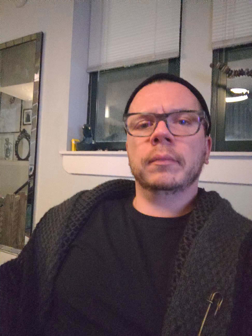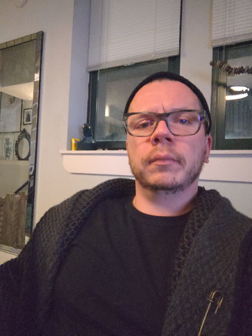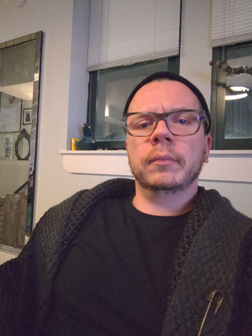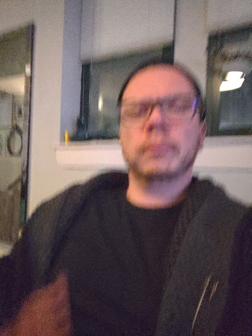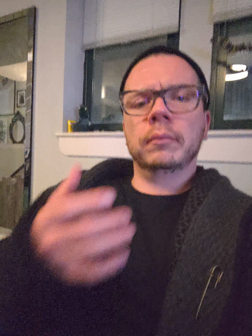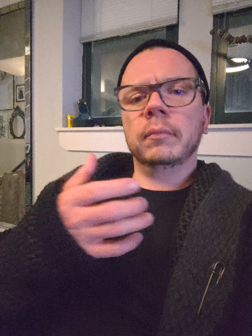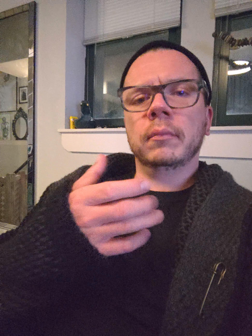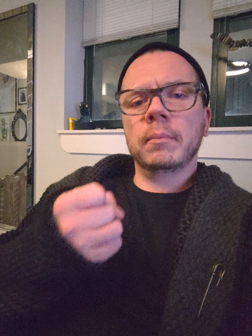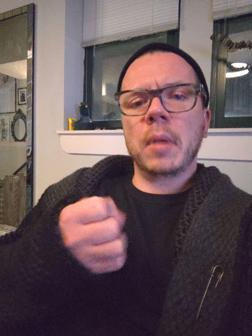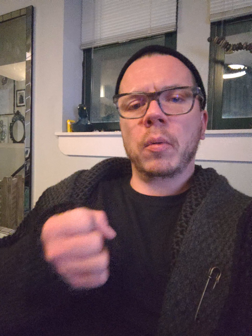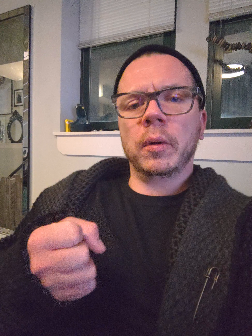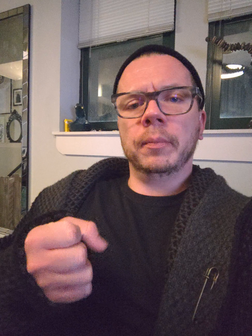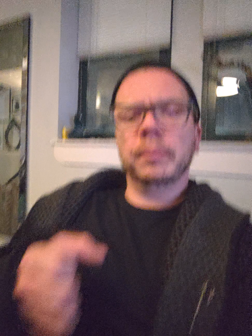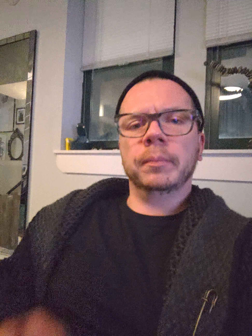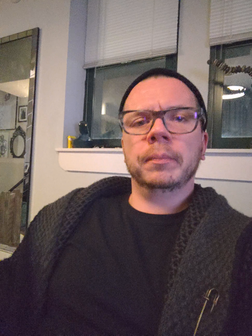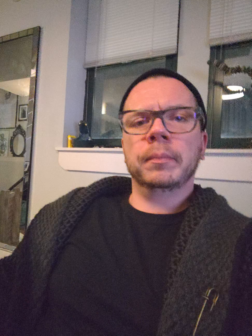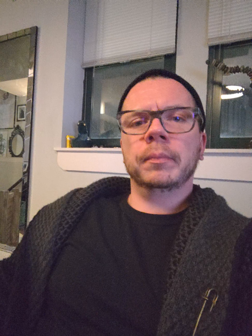milk